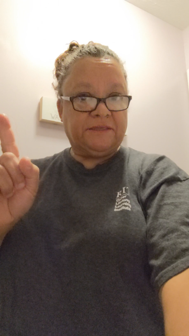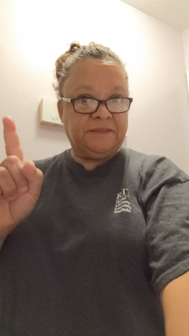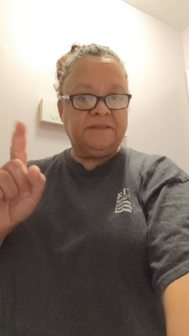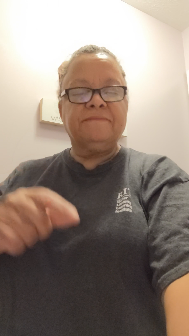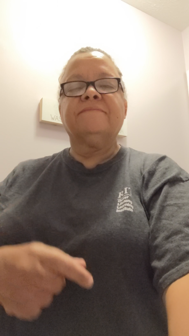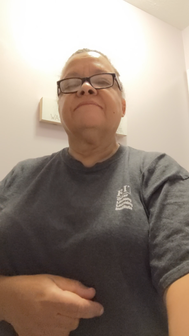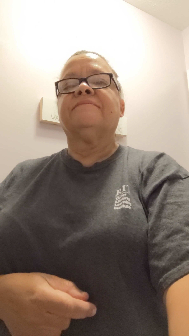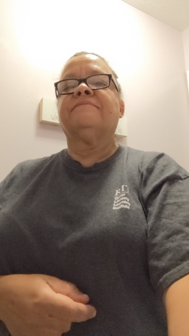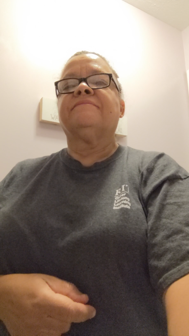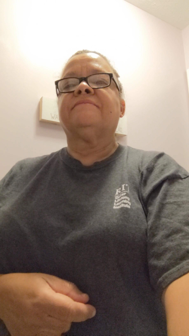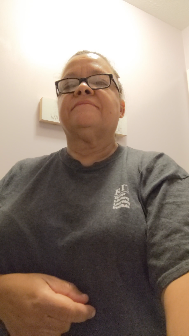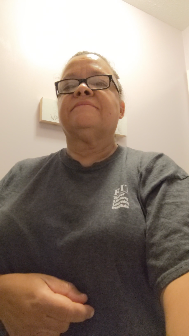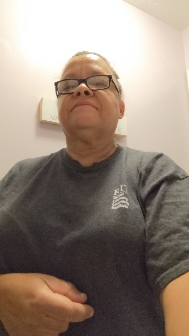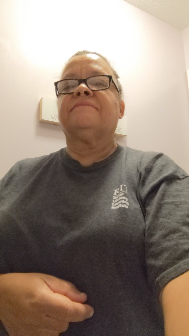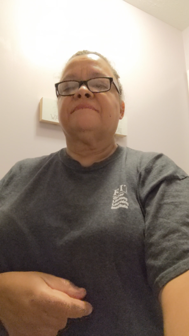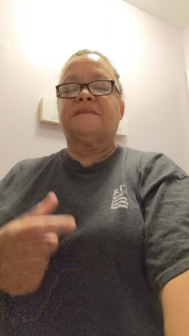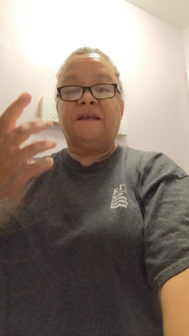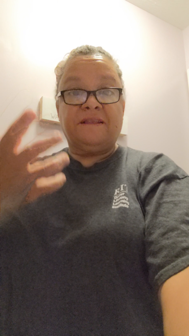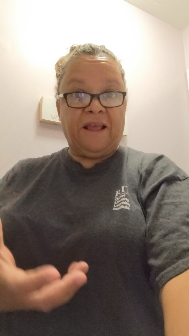heavy